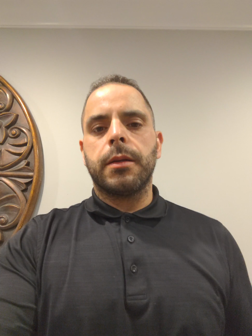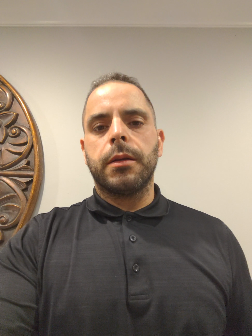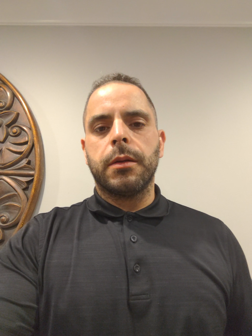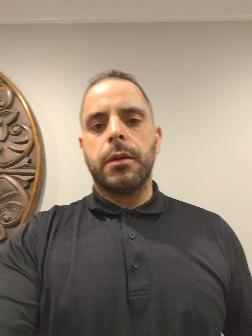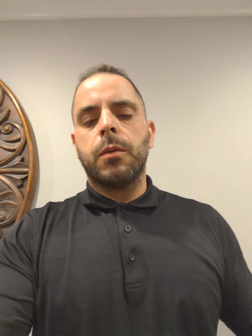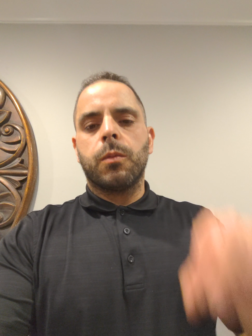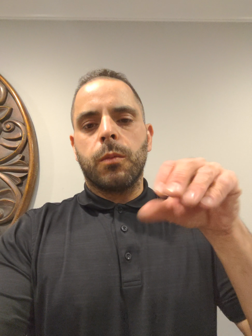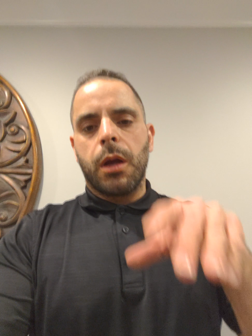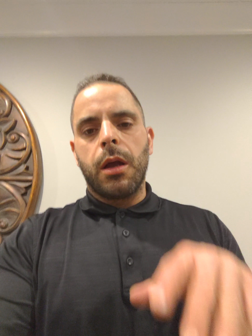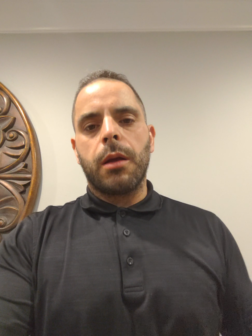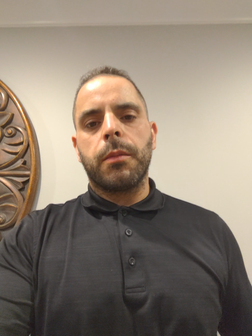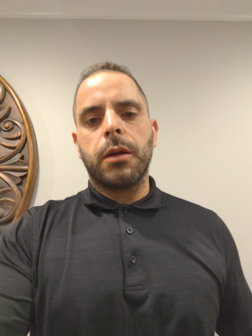drop